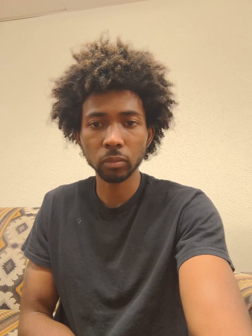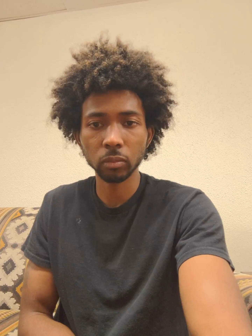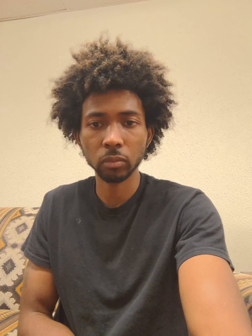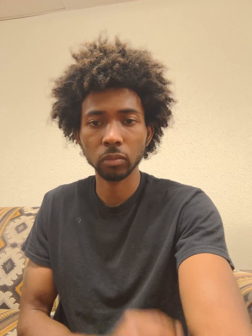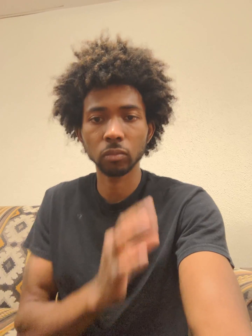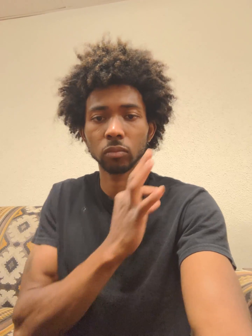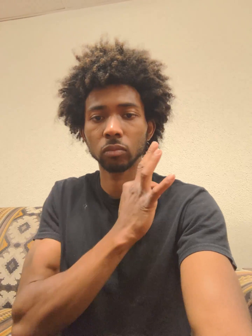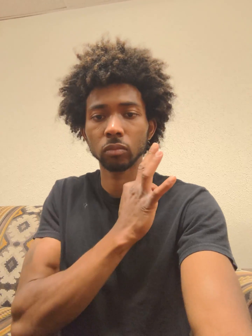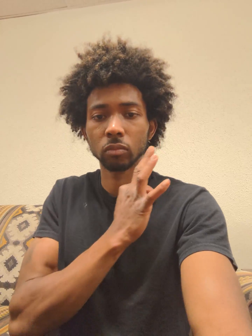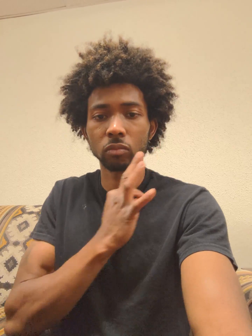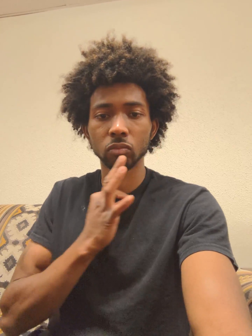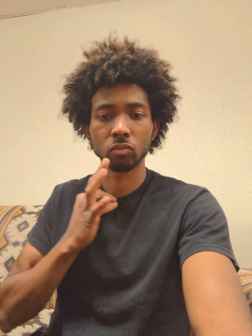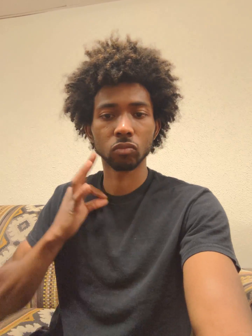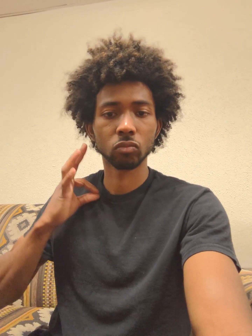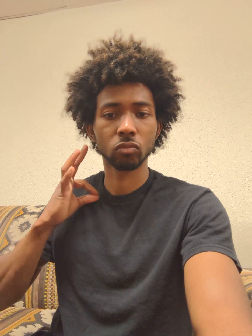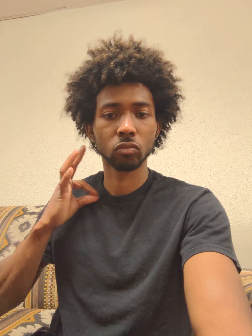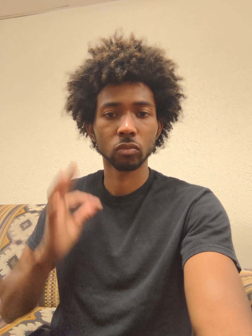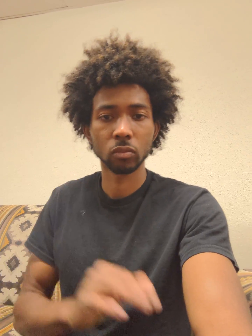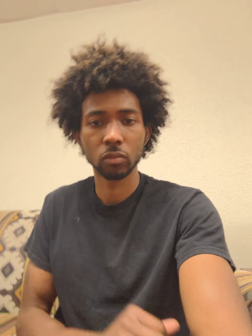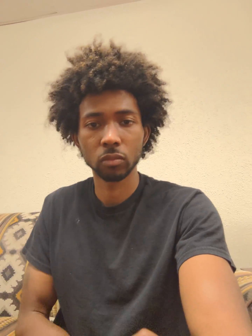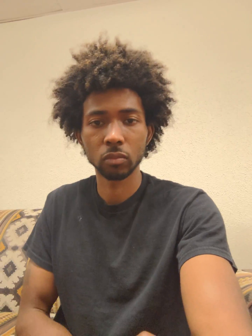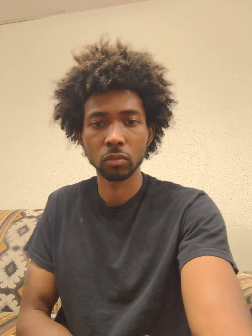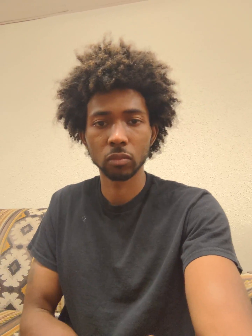beads